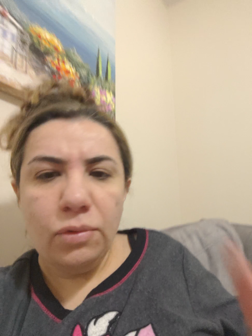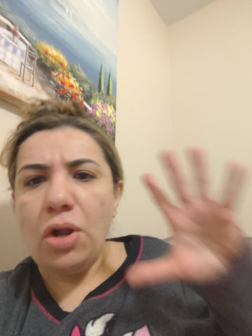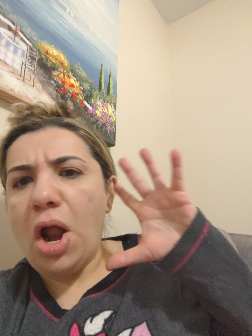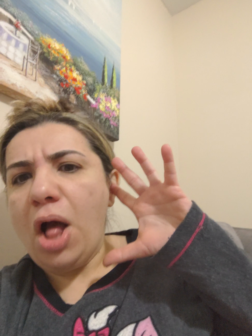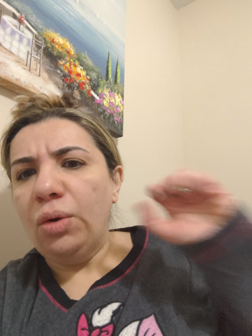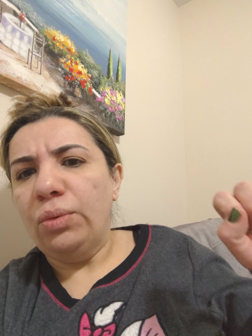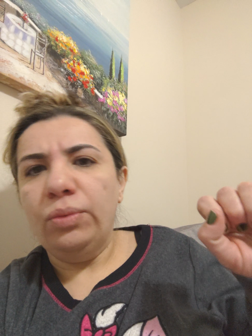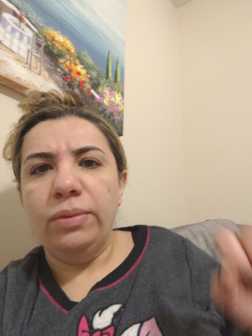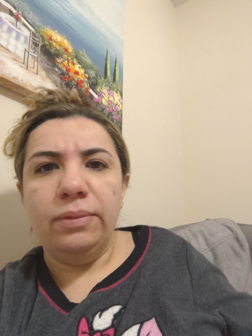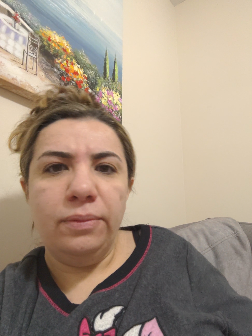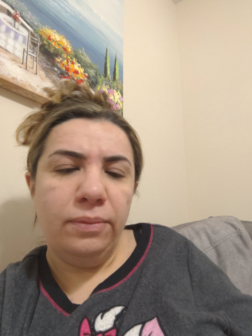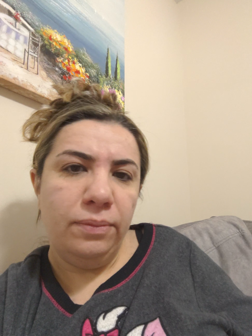loud